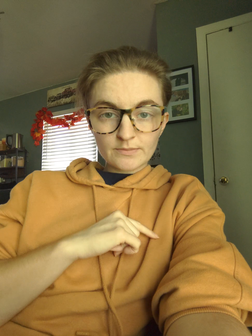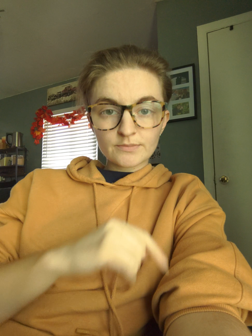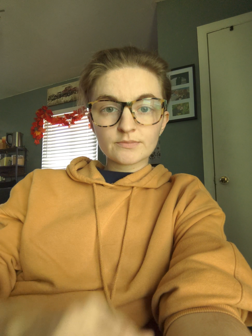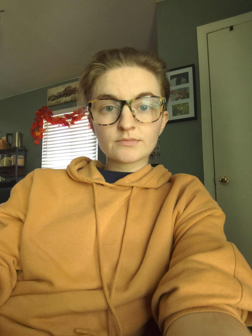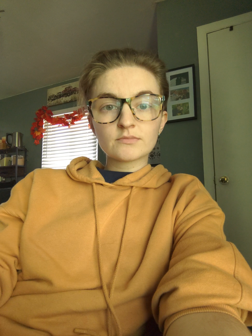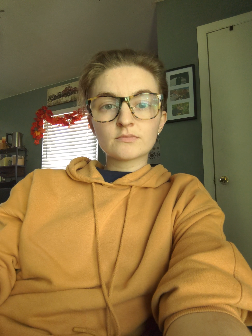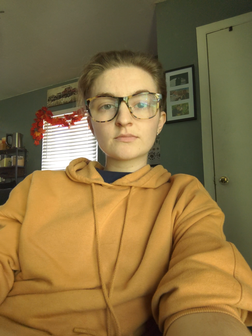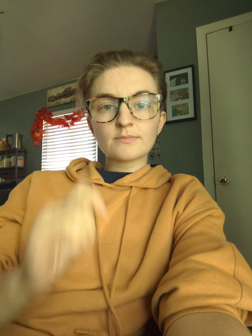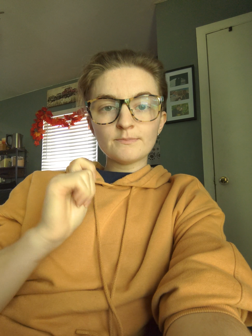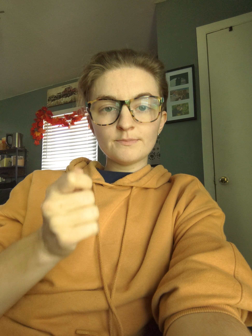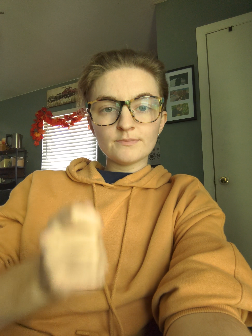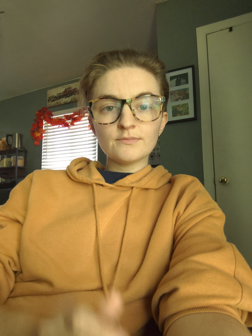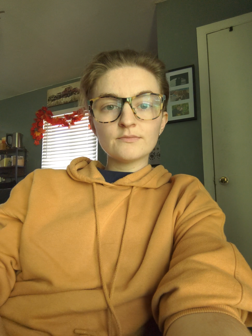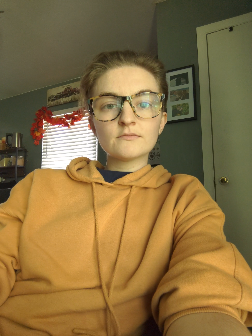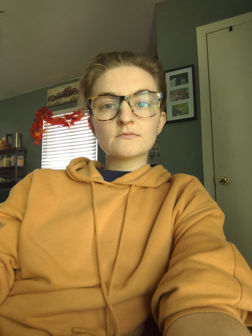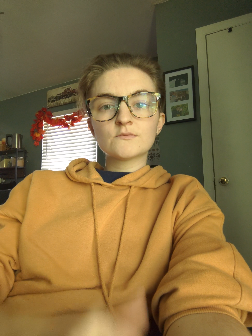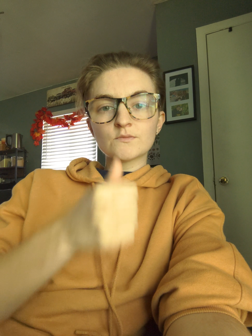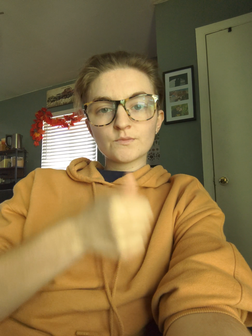bat